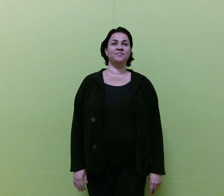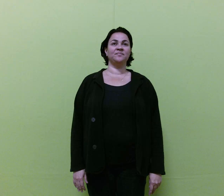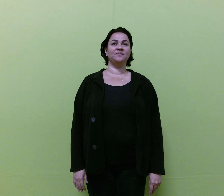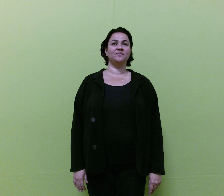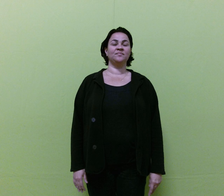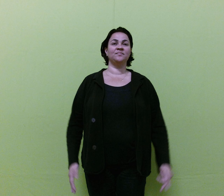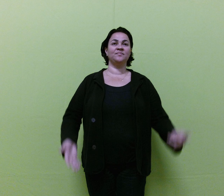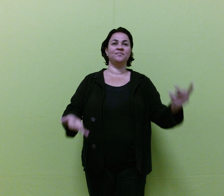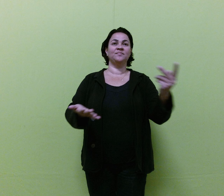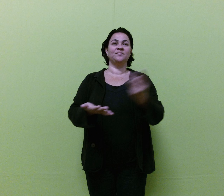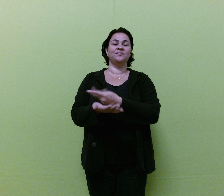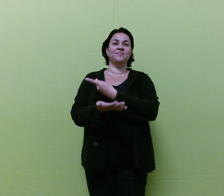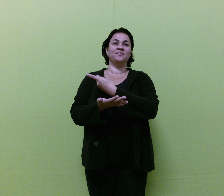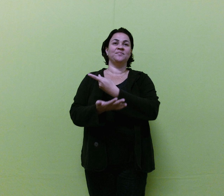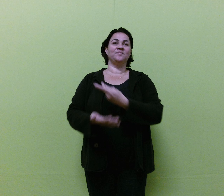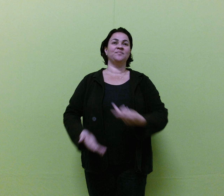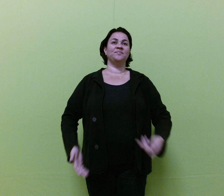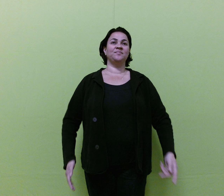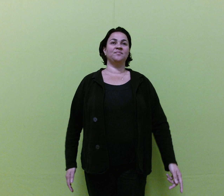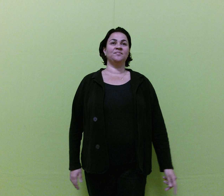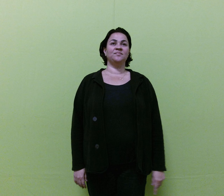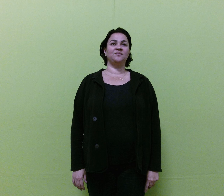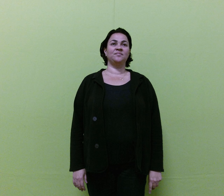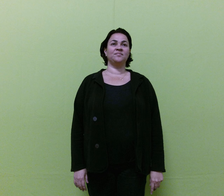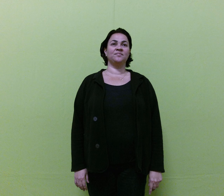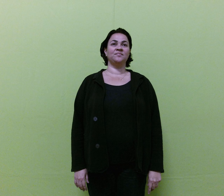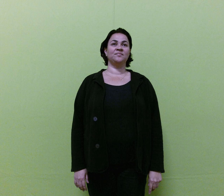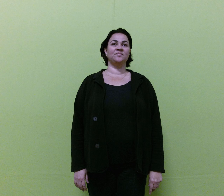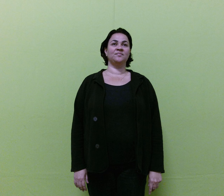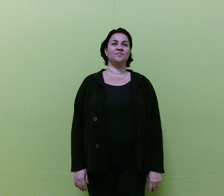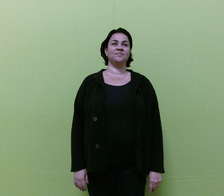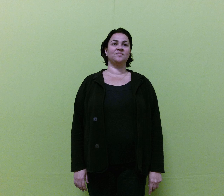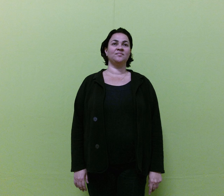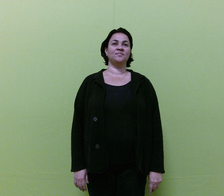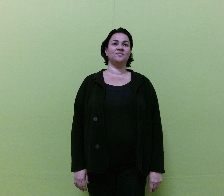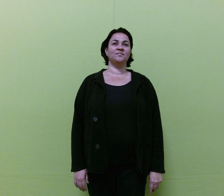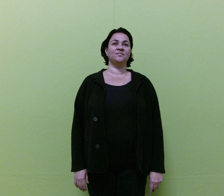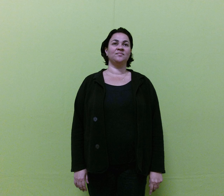acontecer